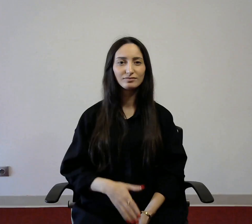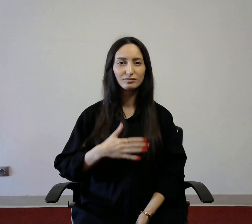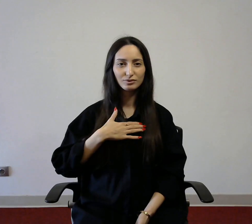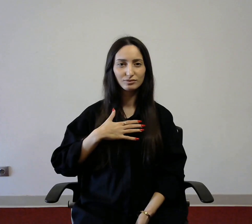mənim